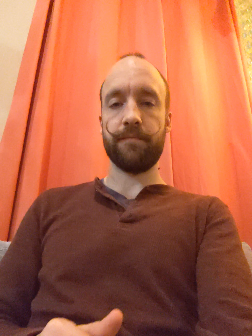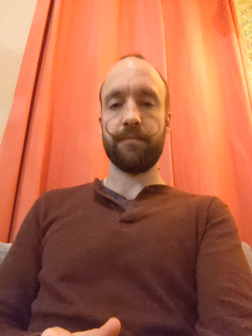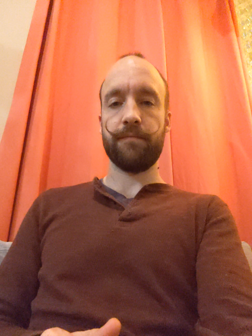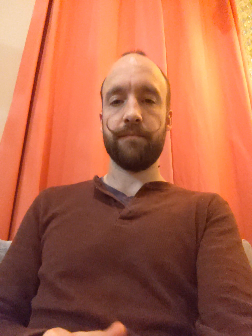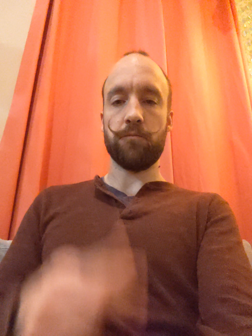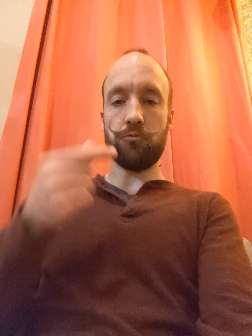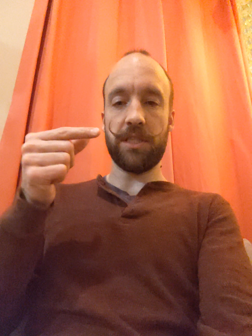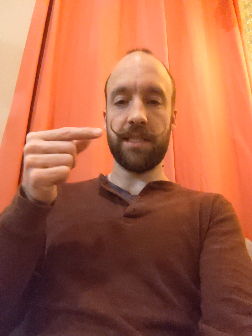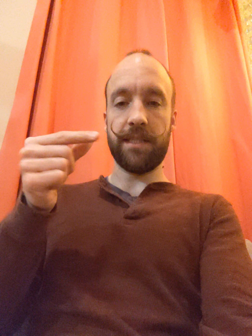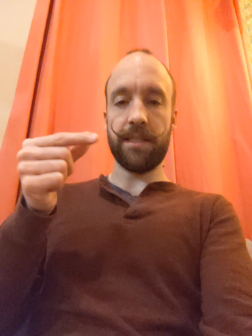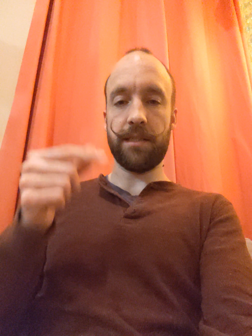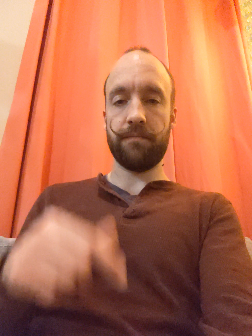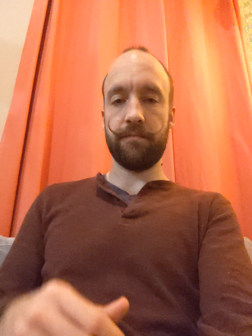green